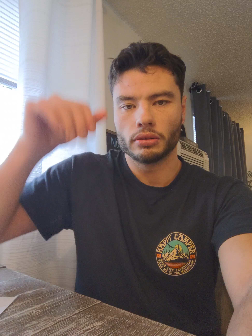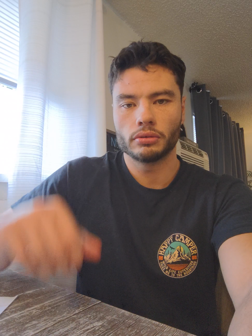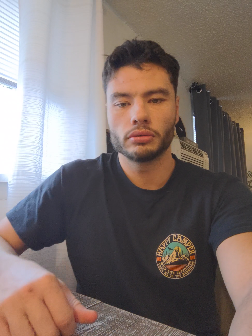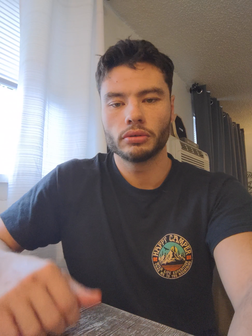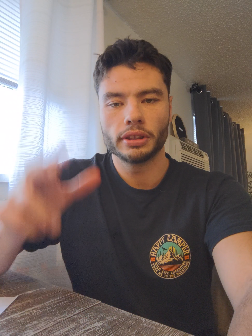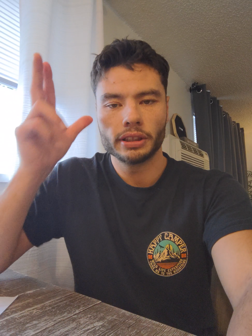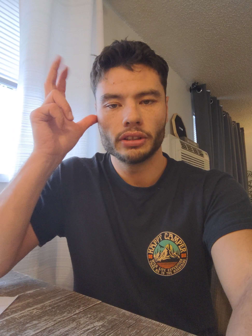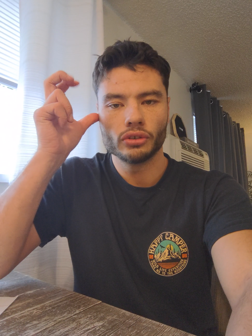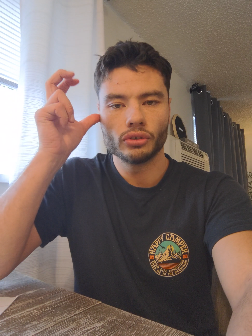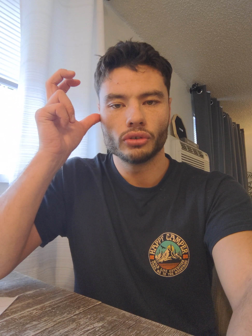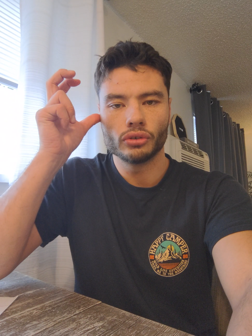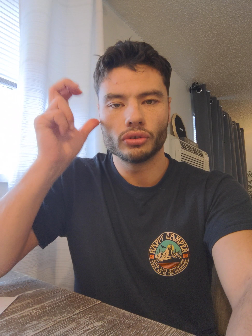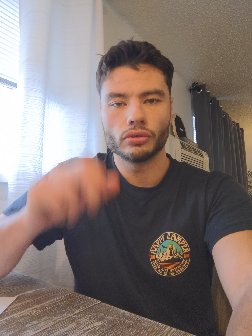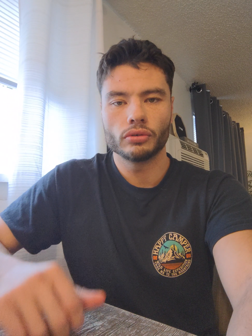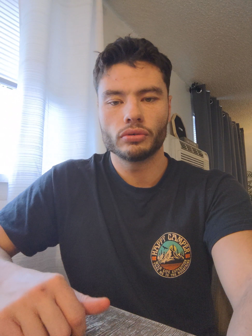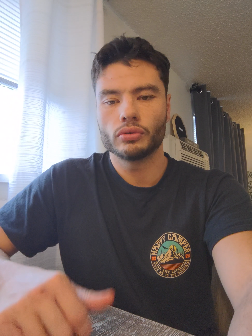hear